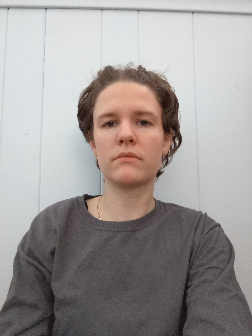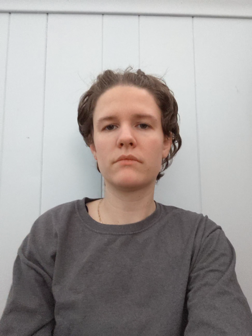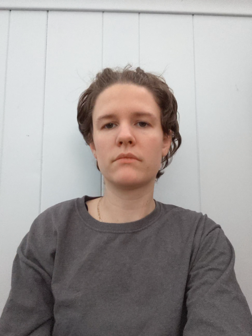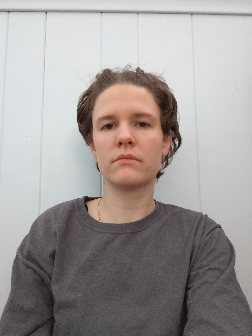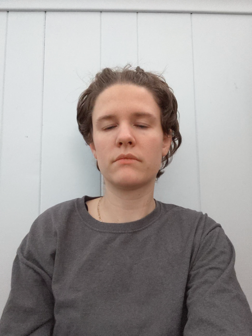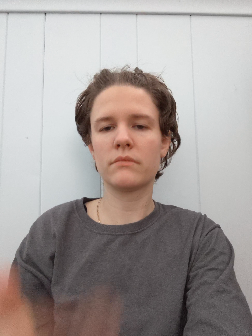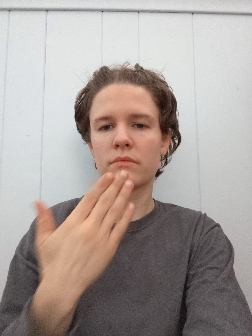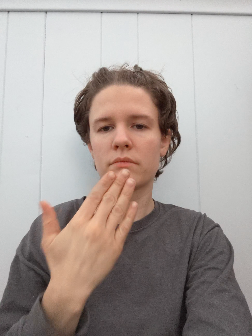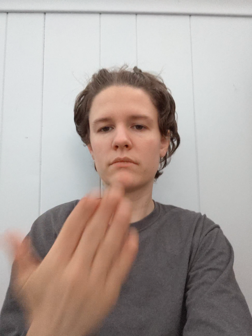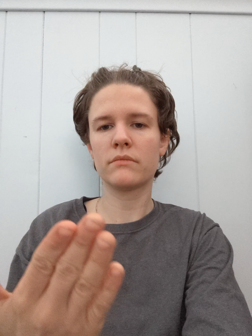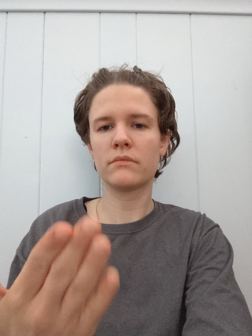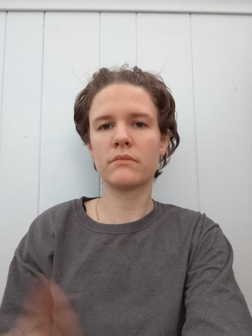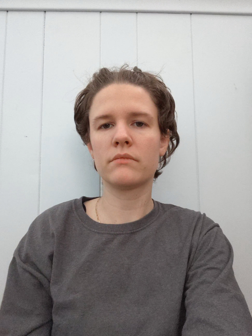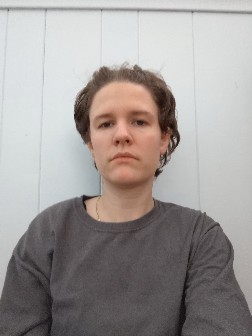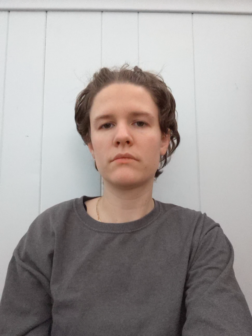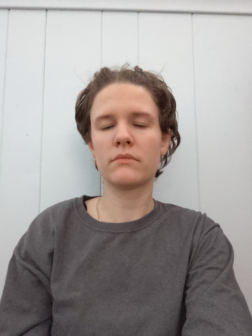thank you